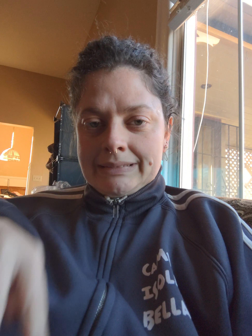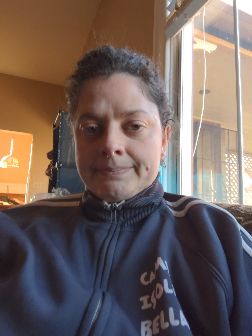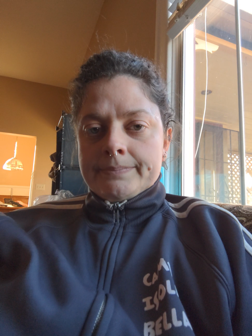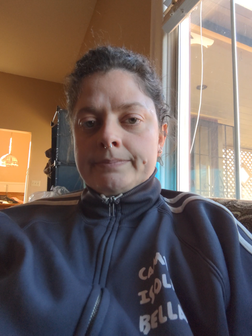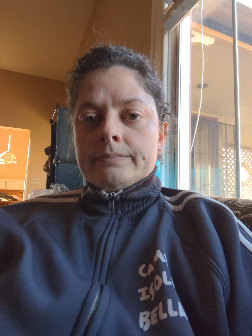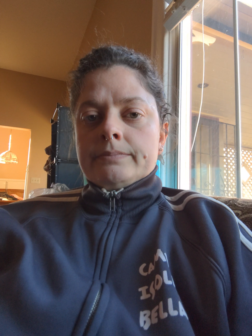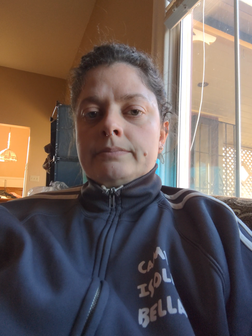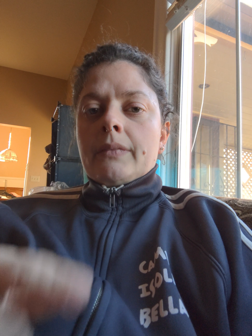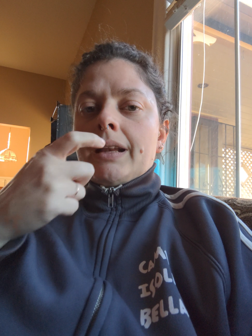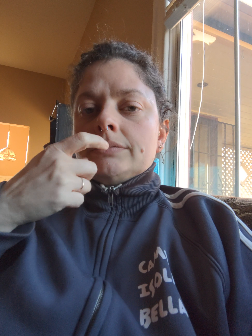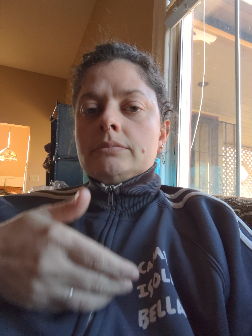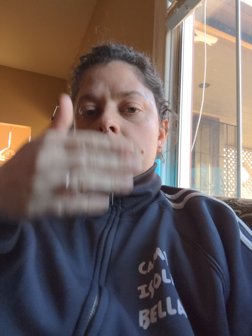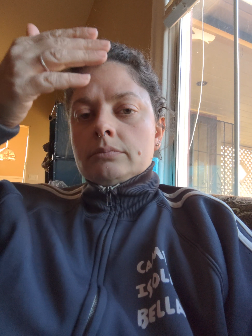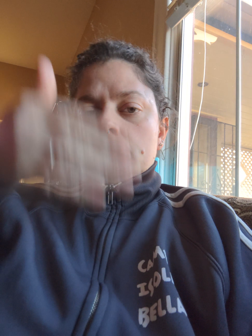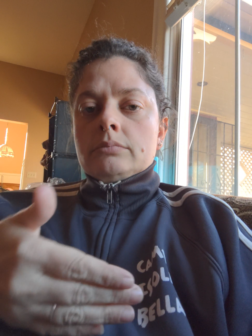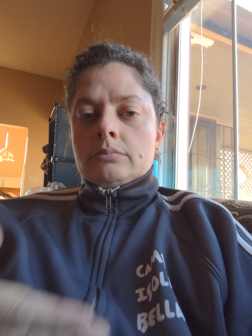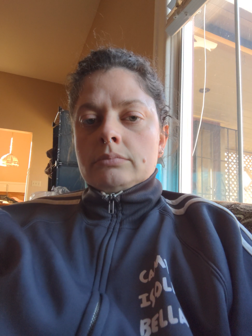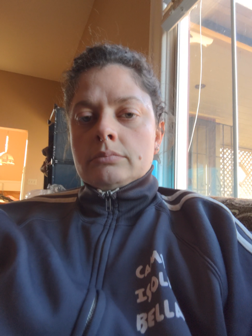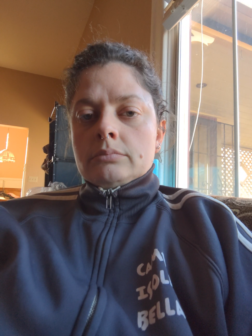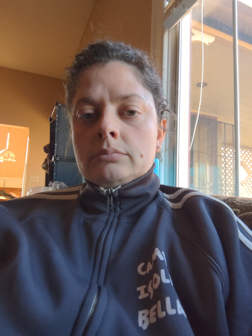window